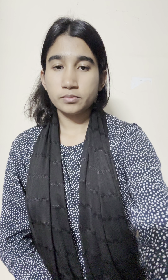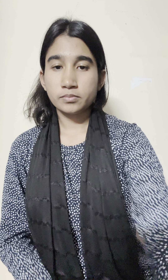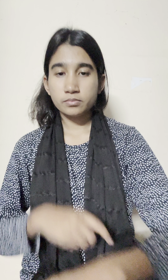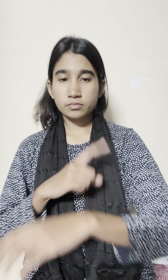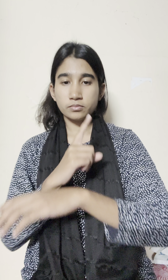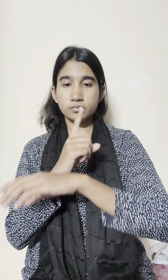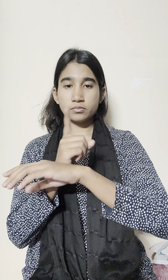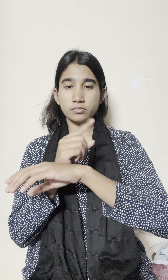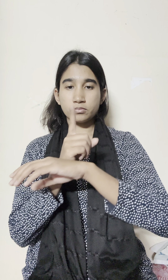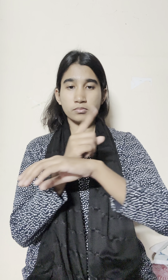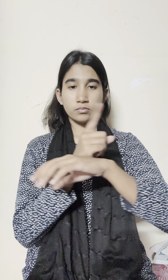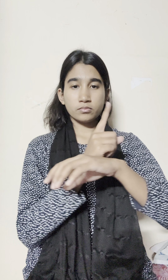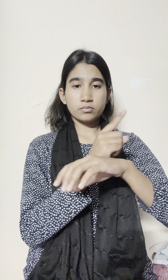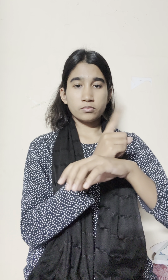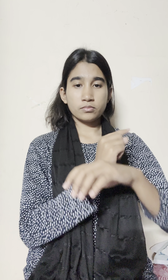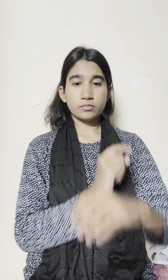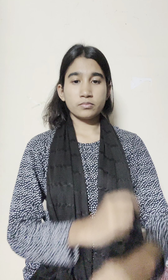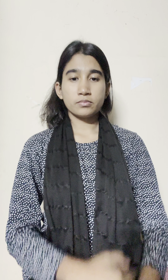হেলিকপ্টার